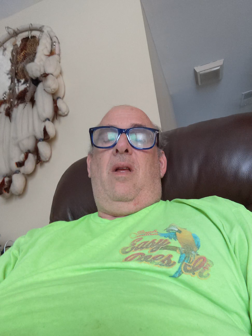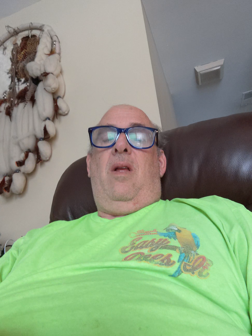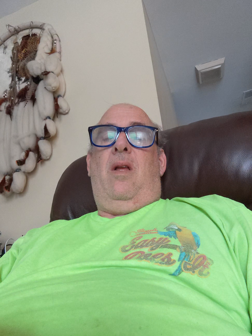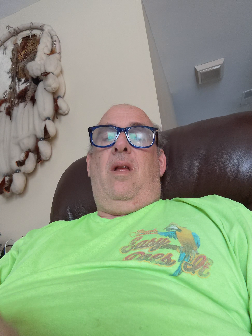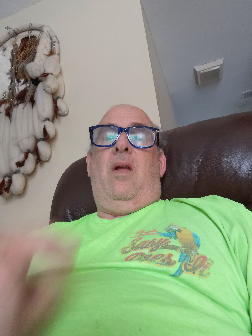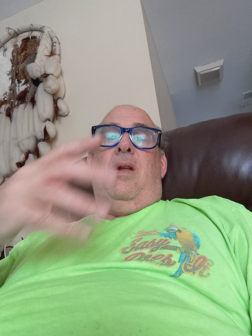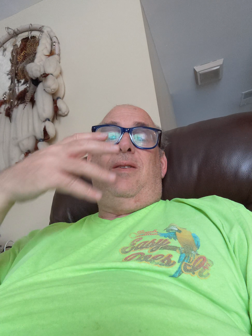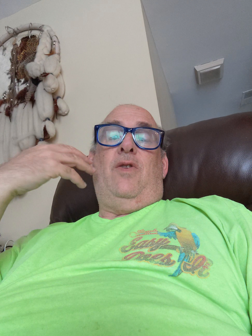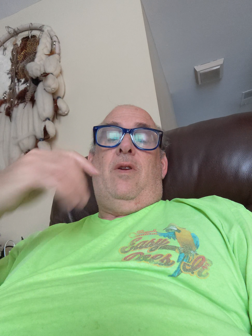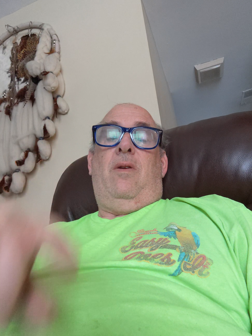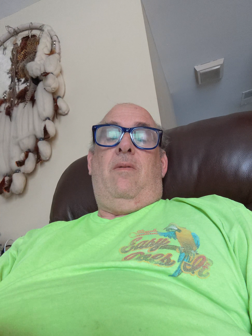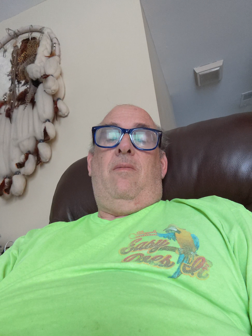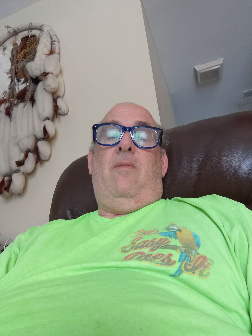tiger